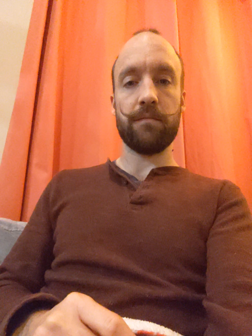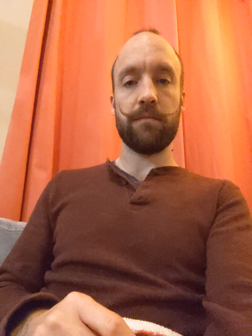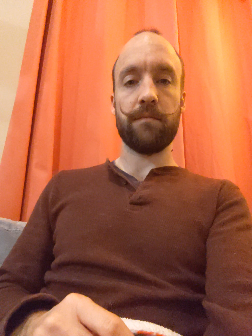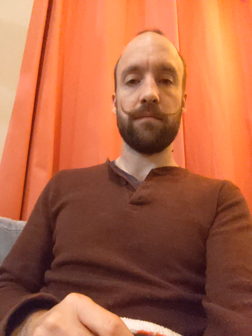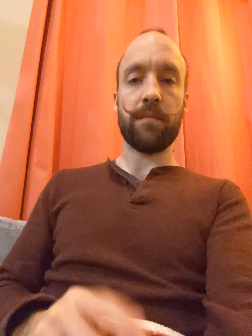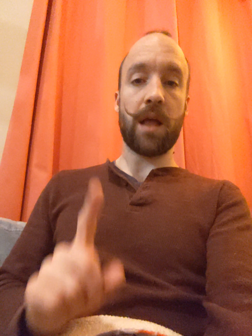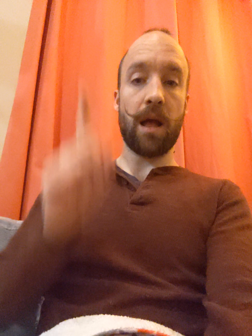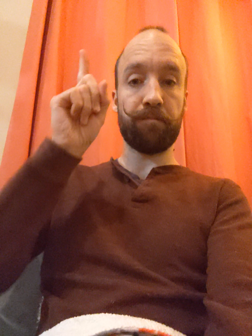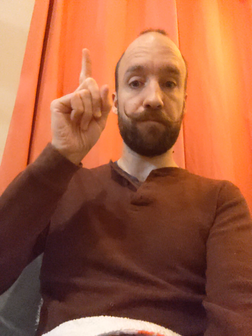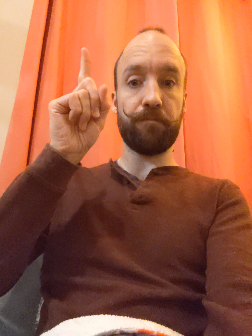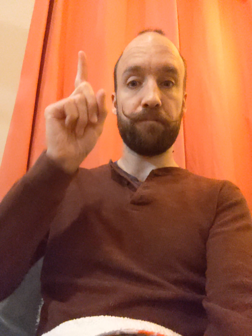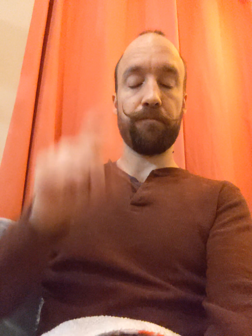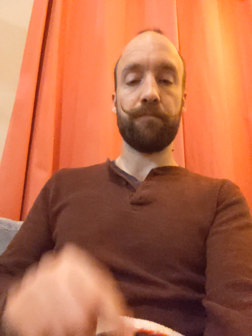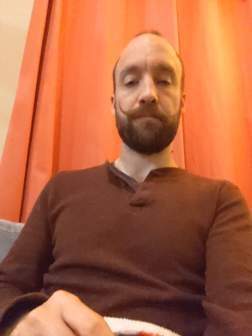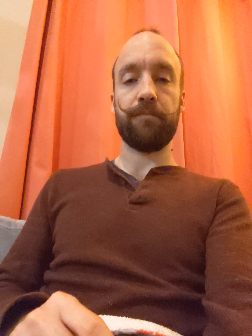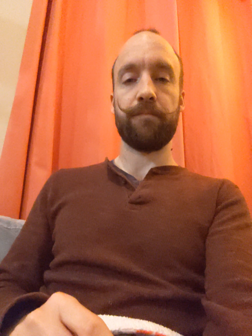up